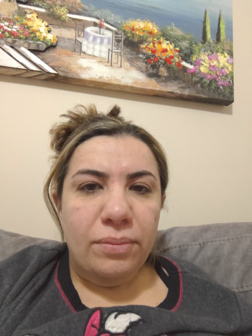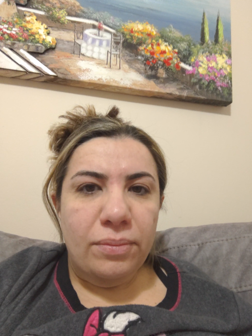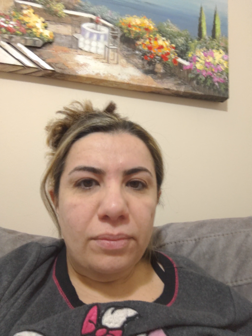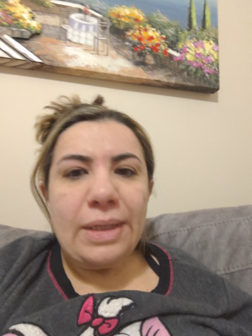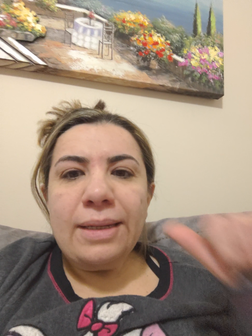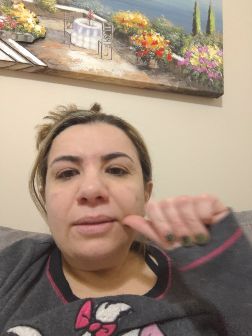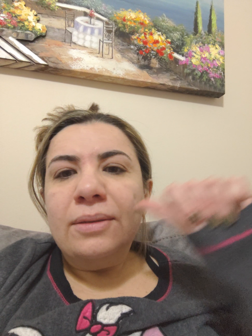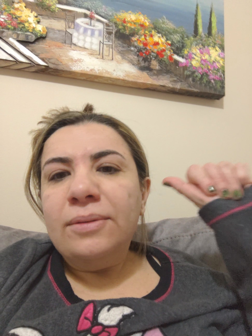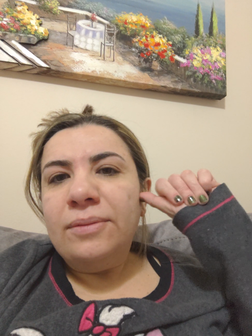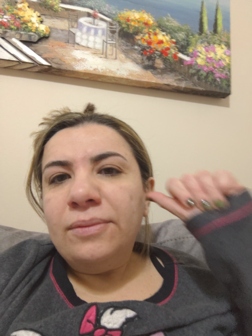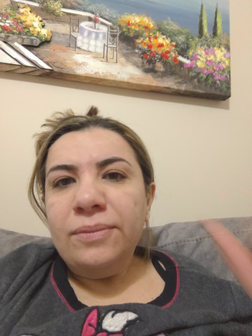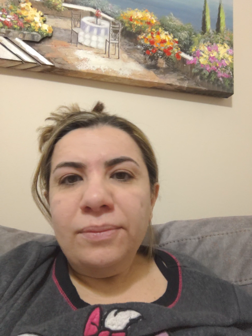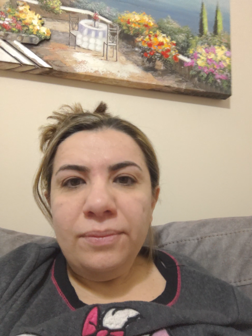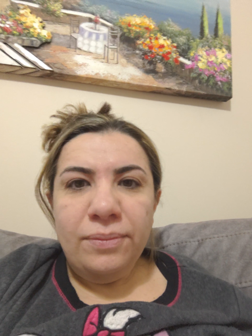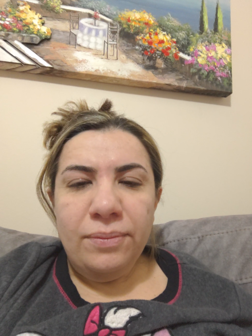yesterday